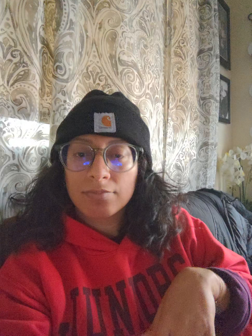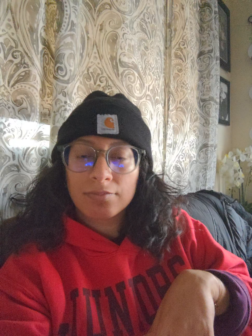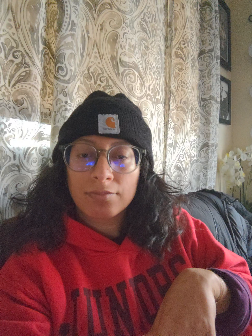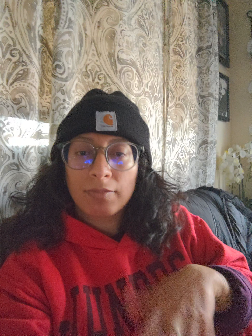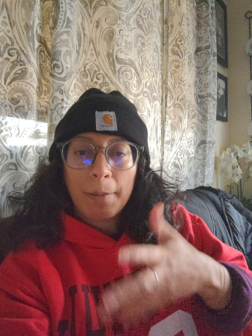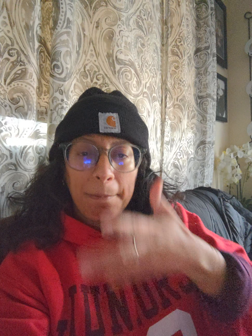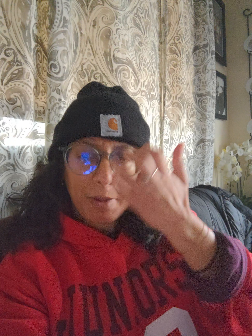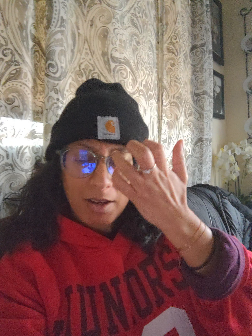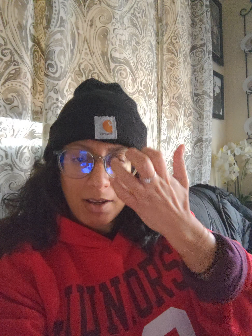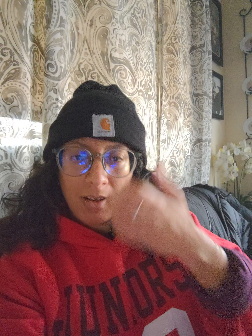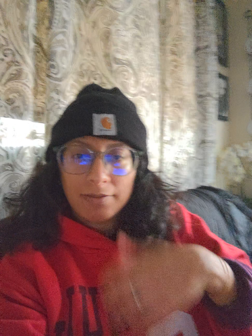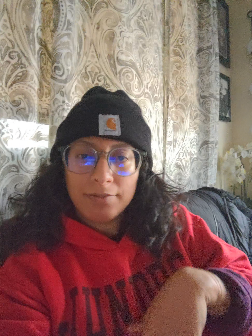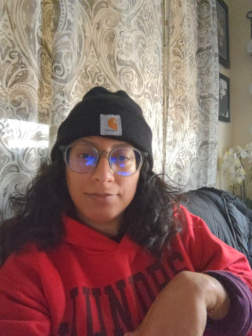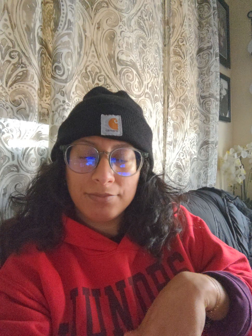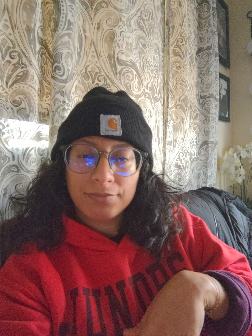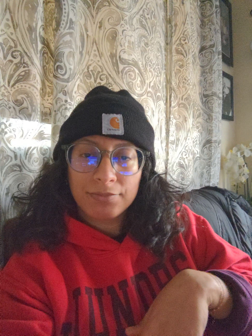mad